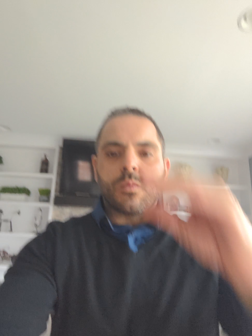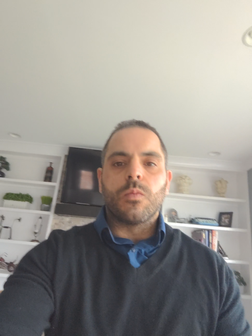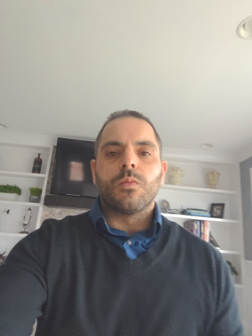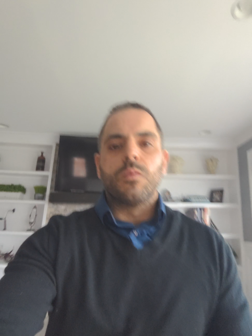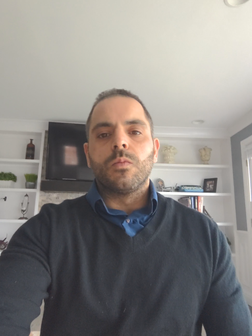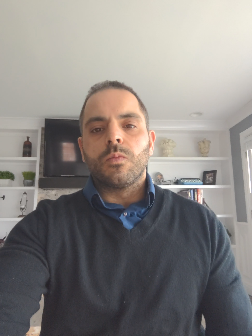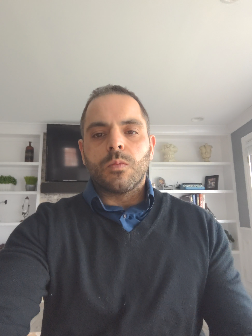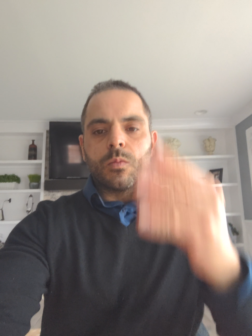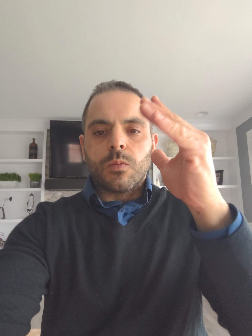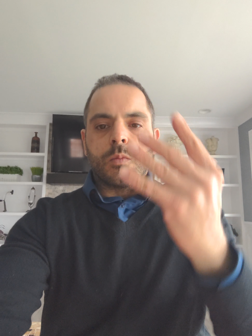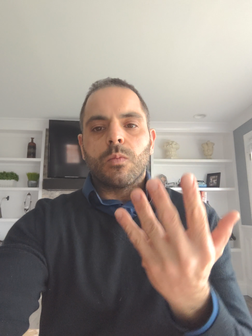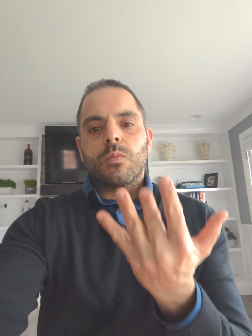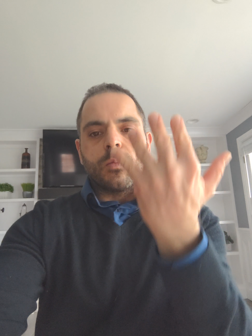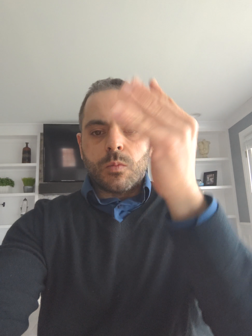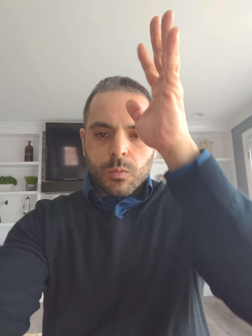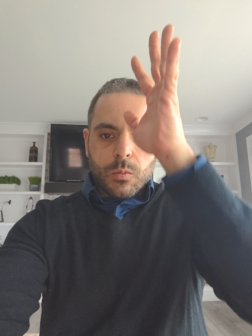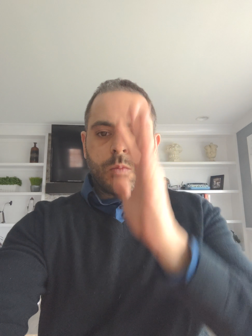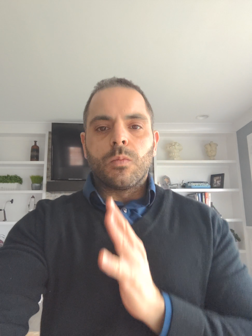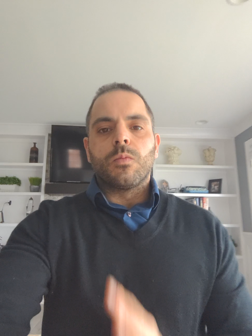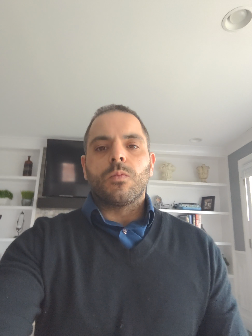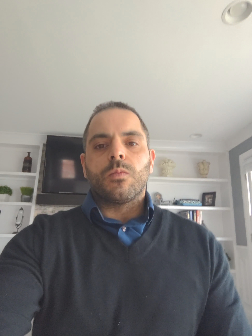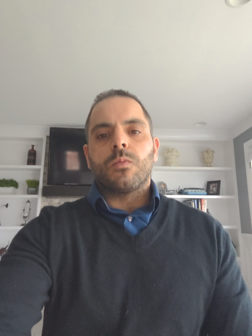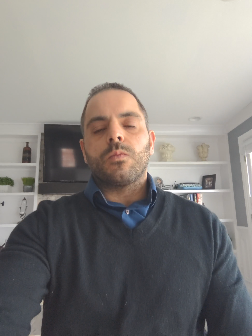fireman